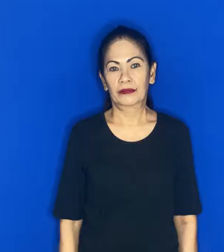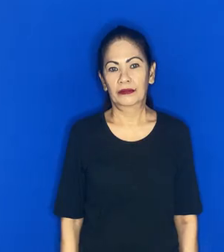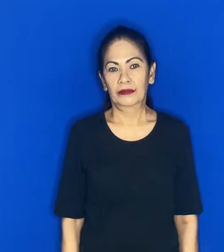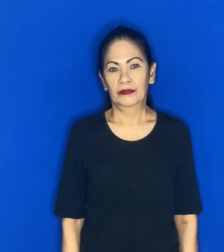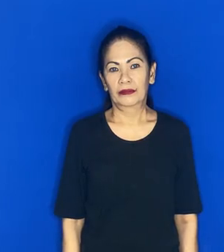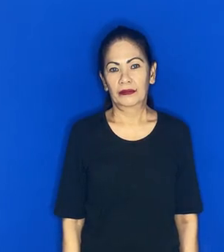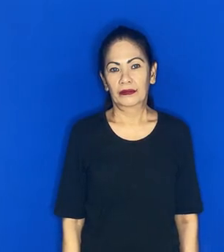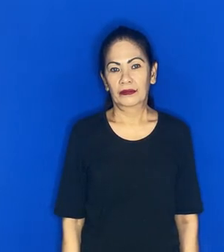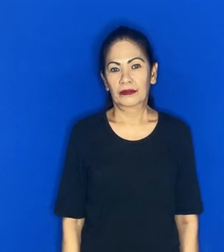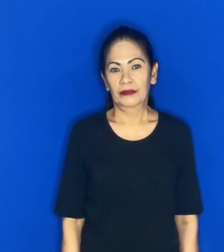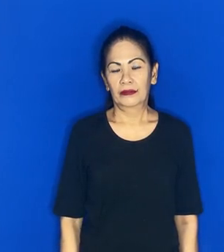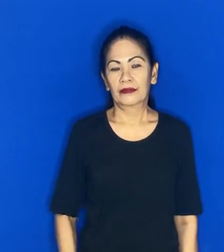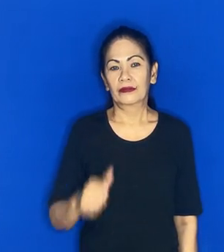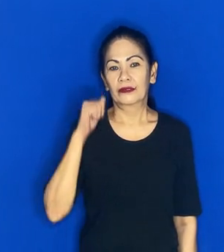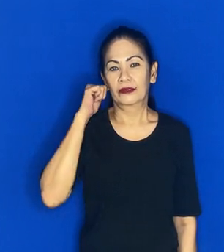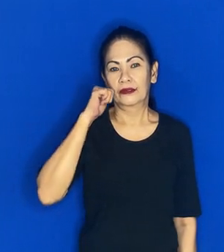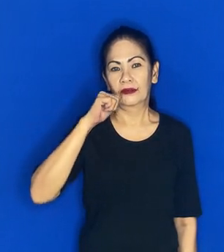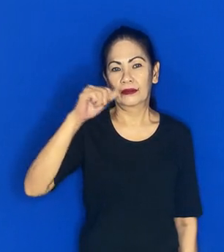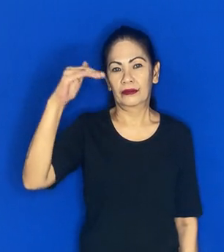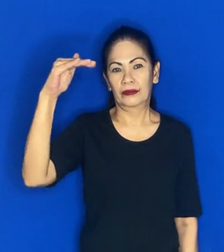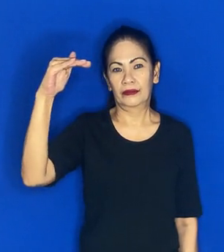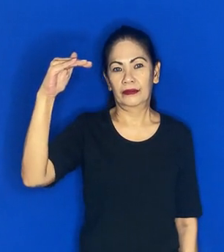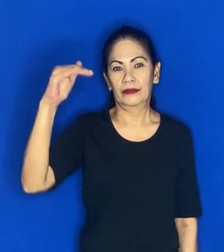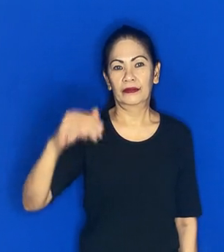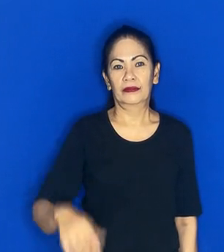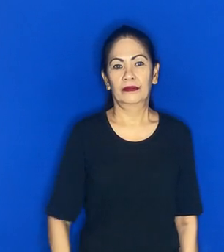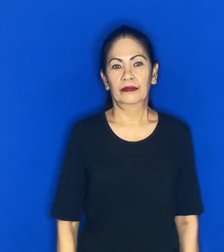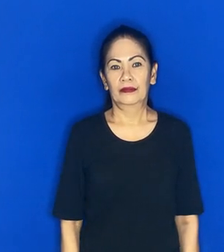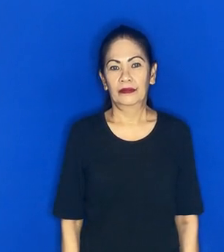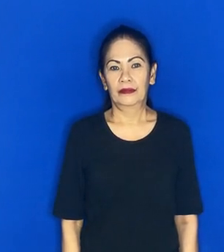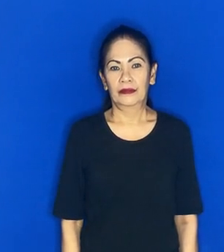woman